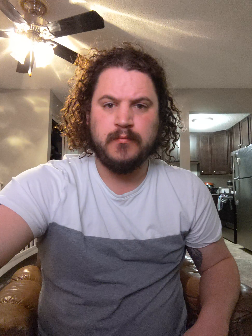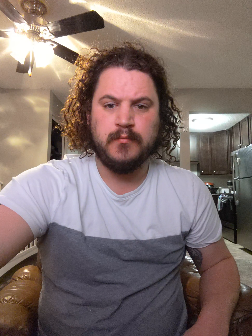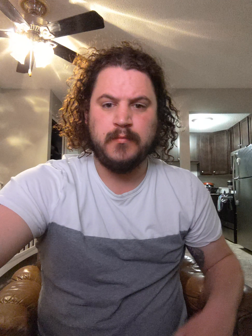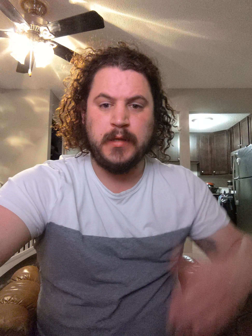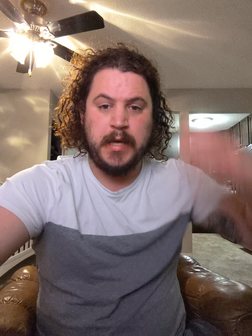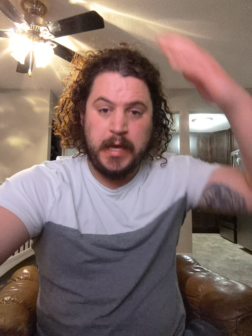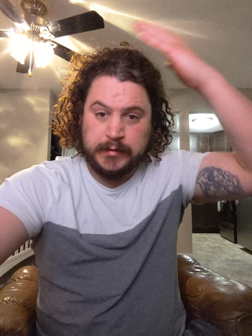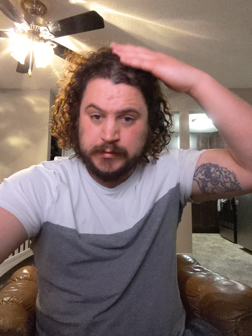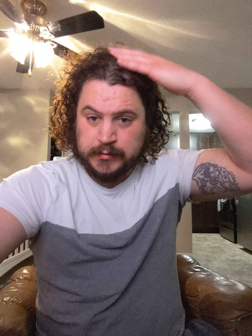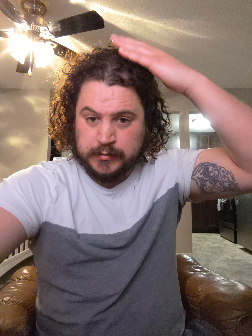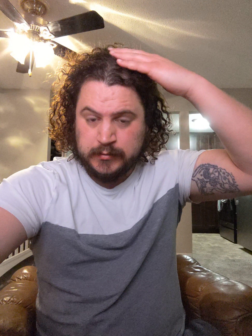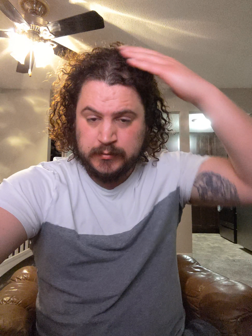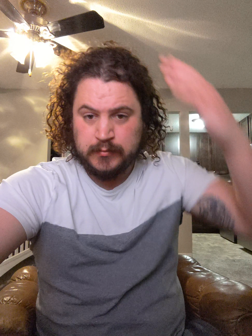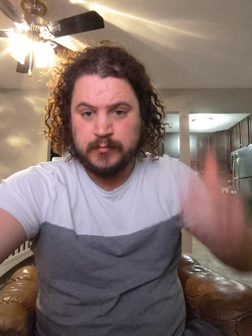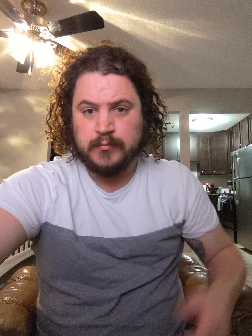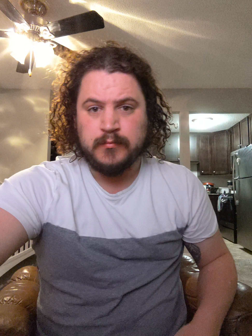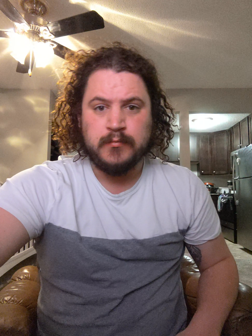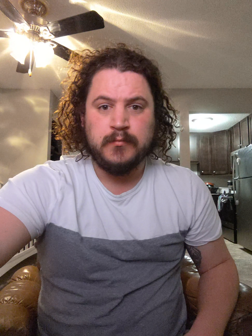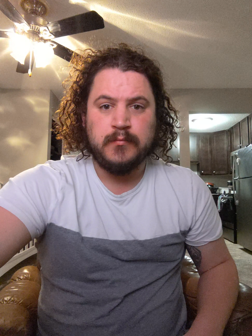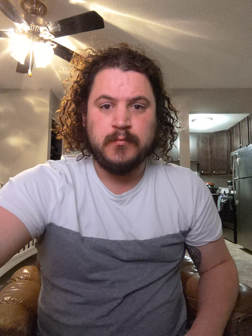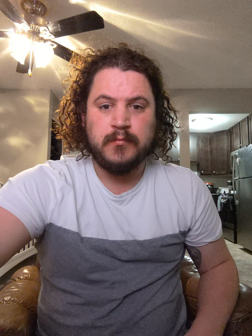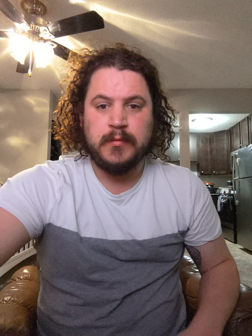hat